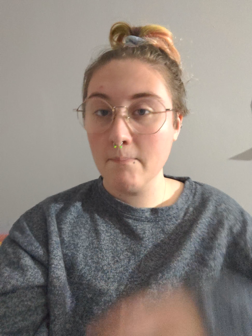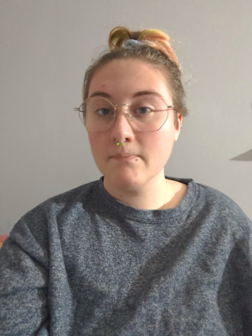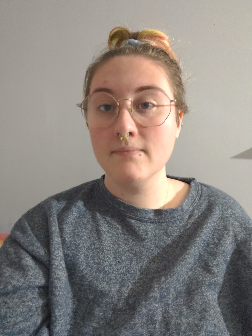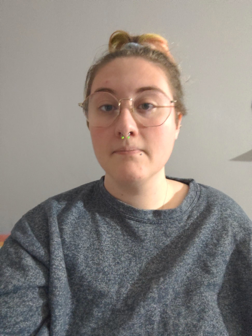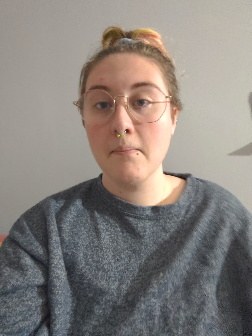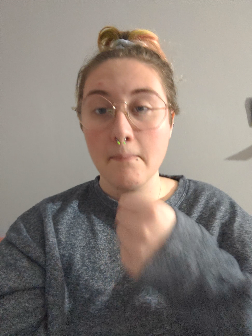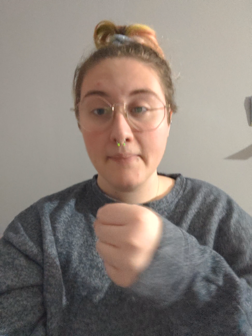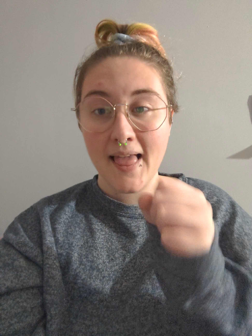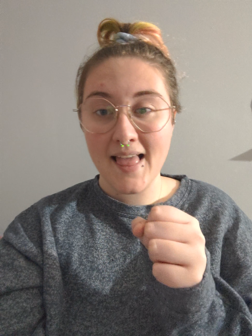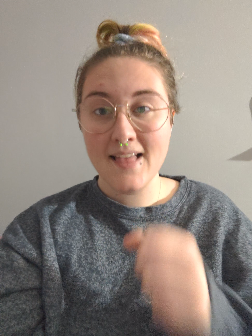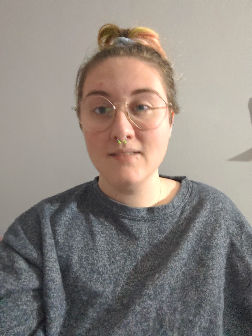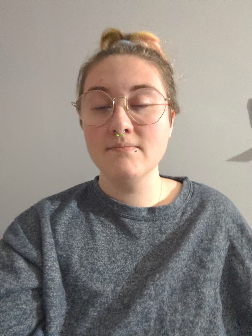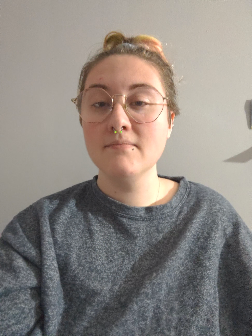make